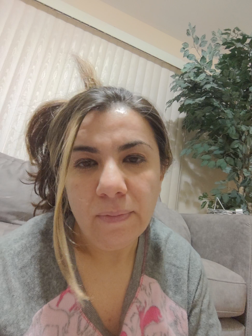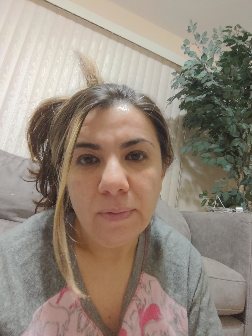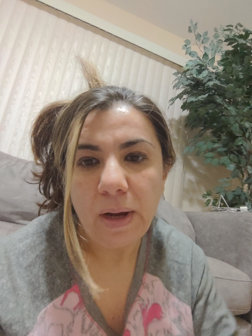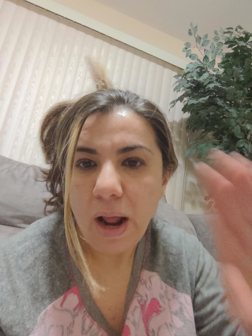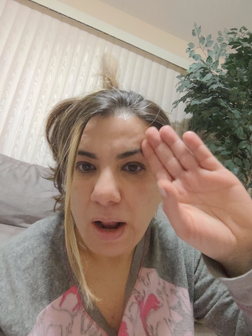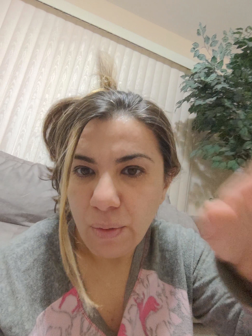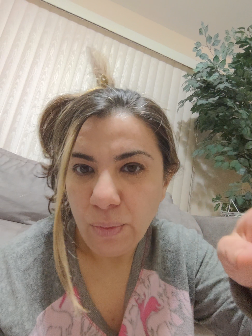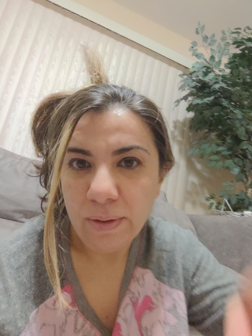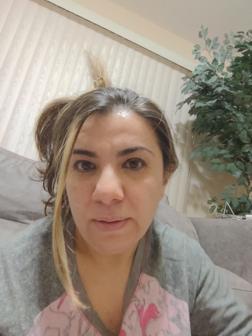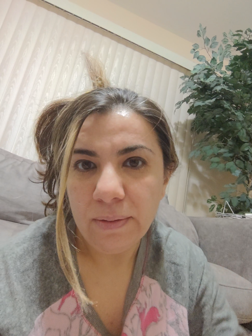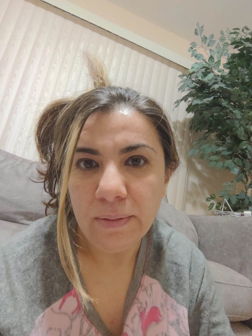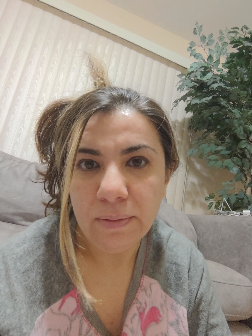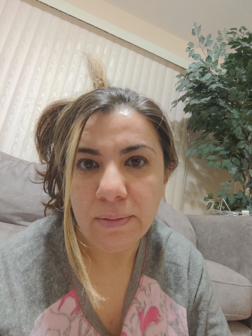hello